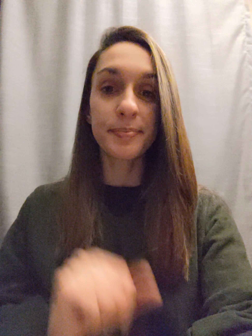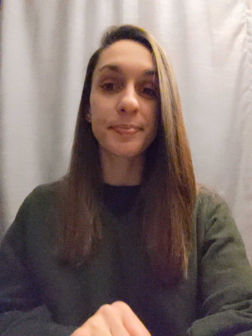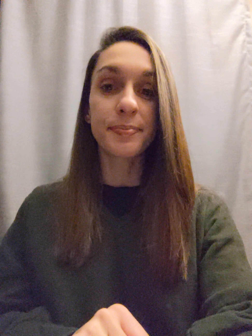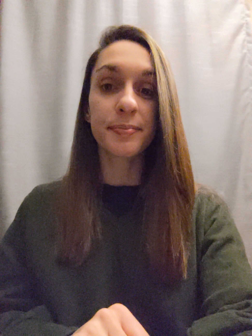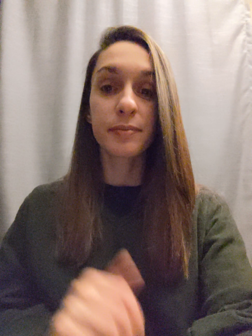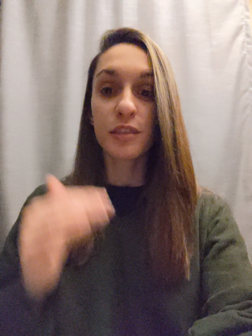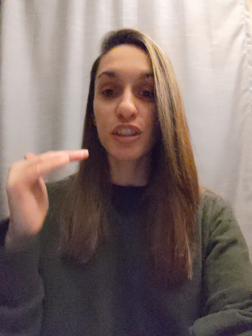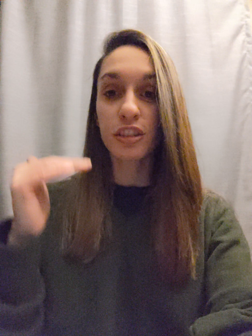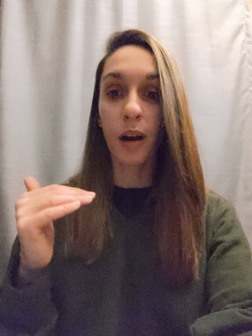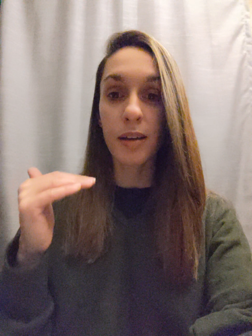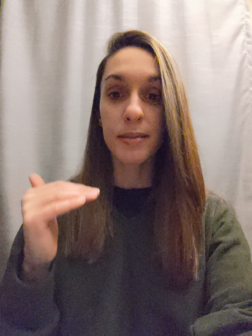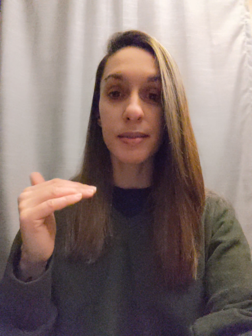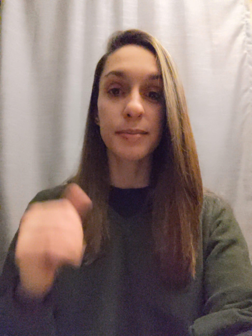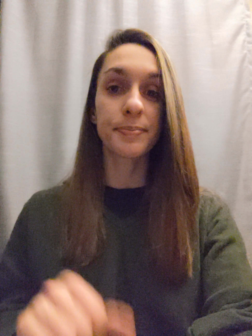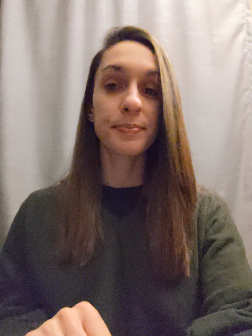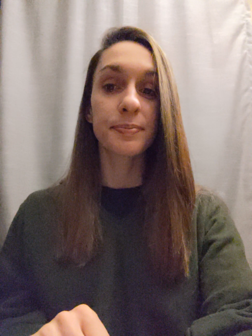child